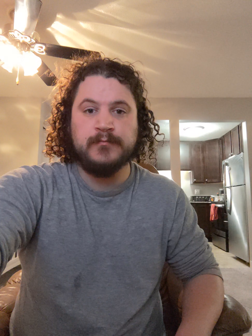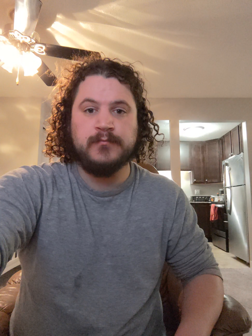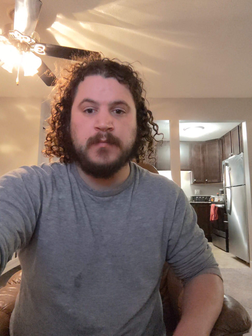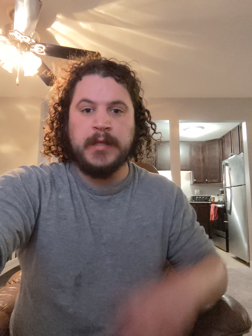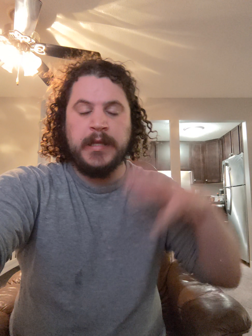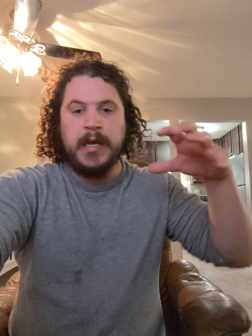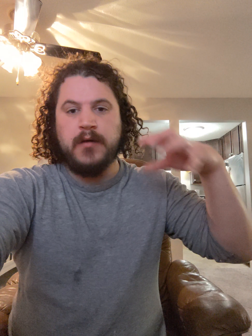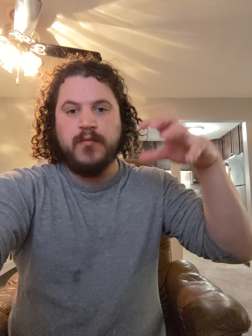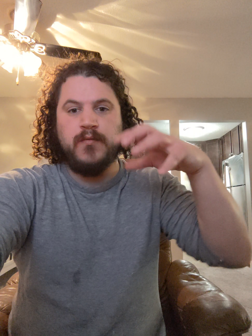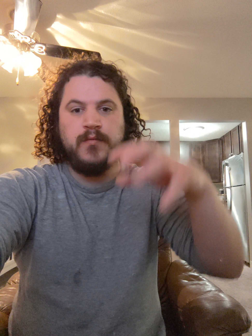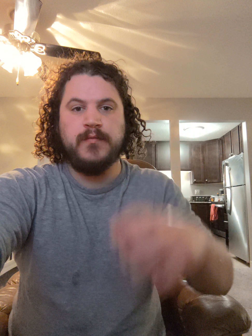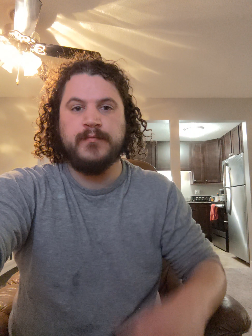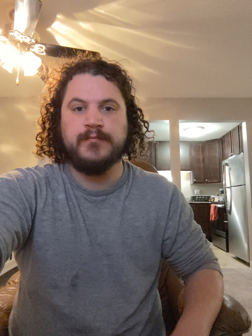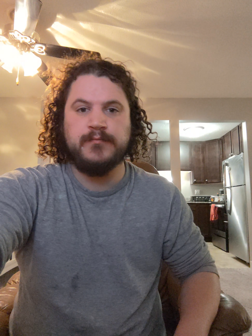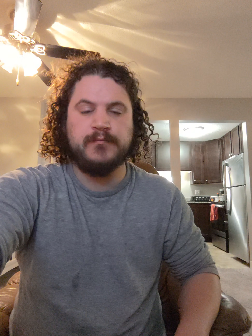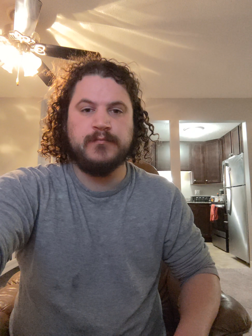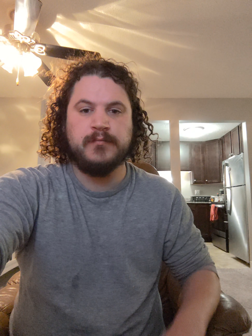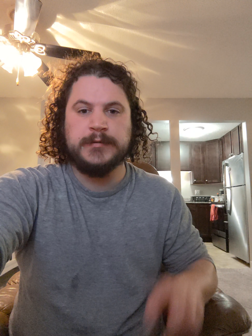cloud